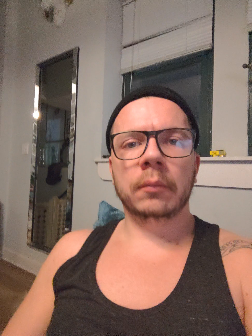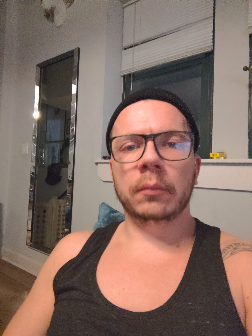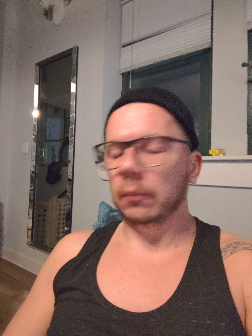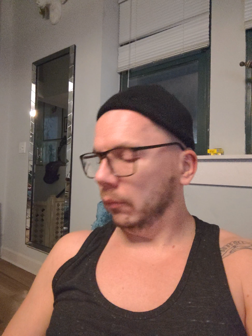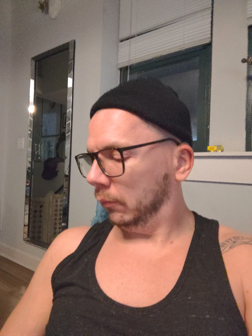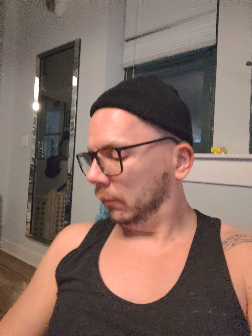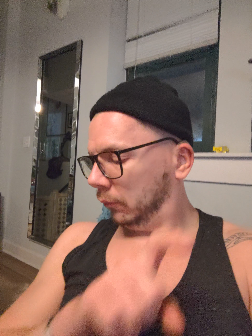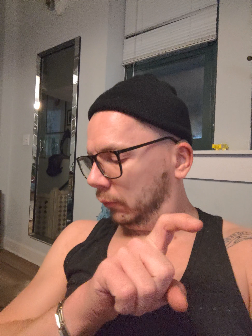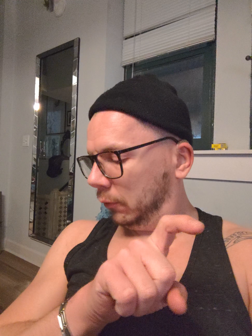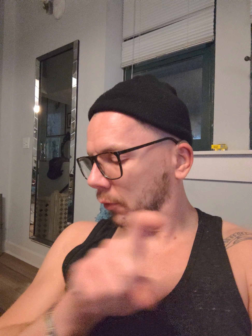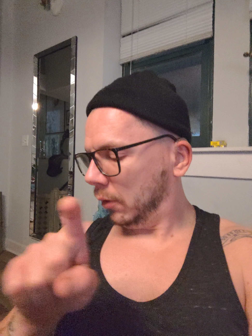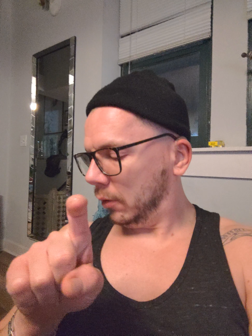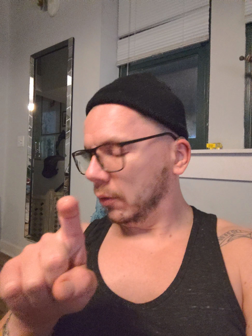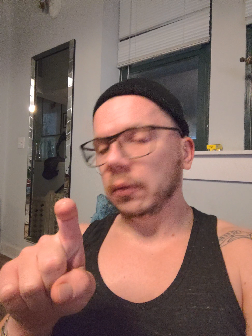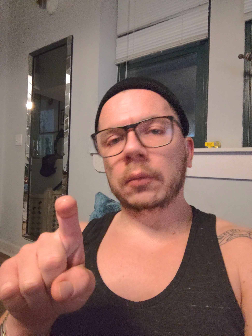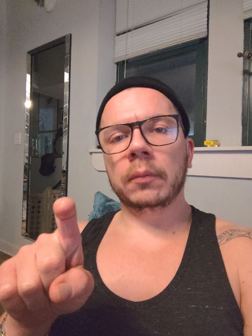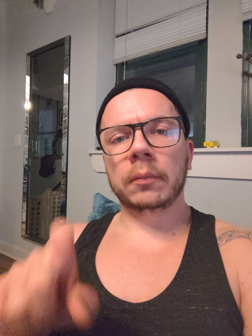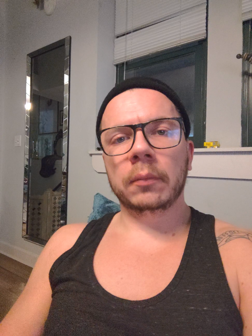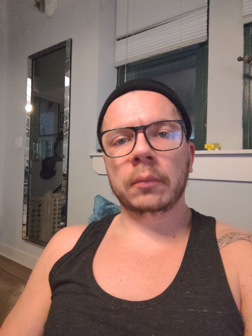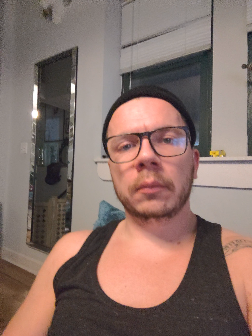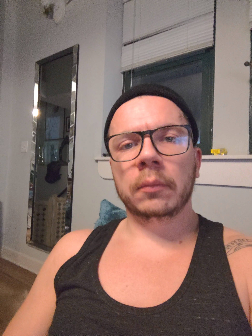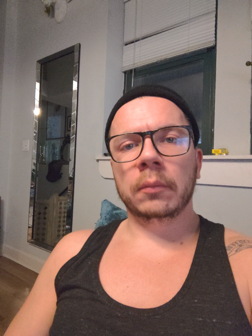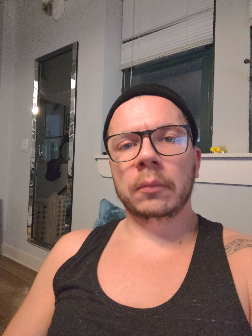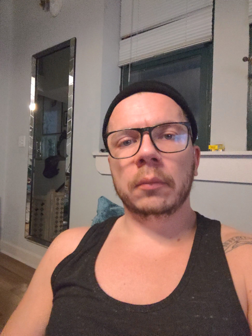closet